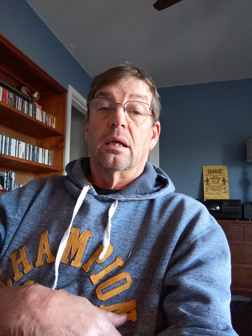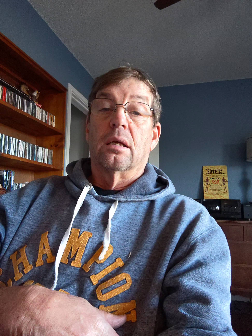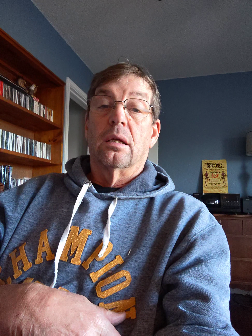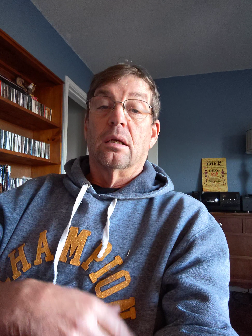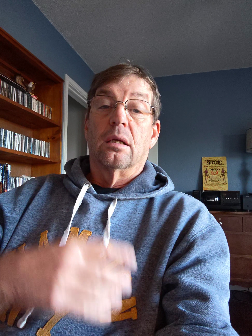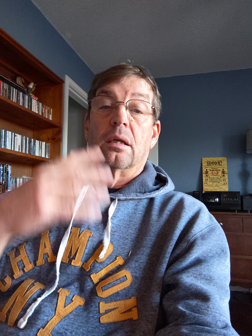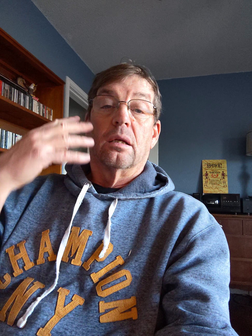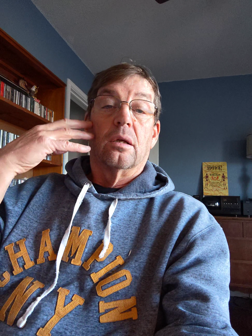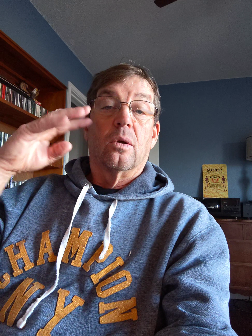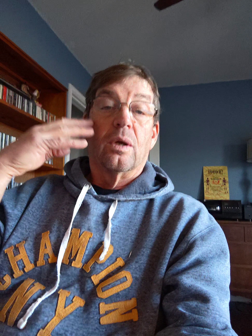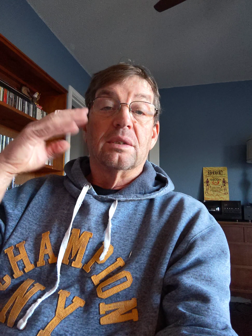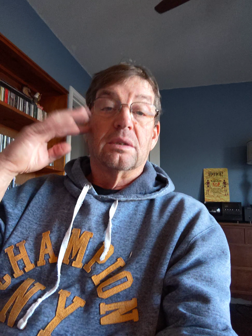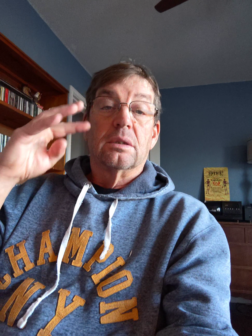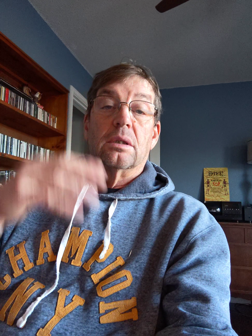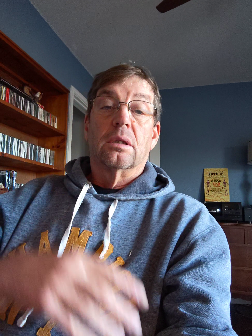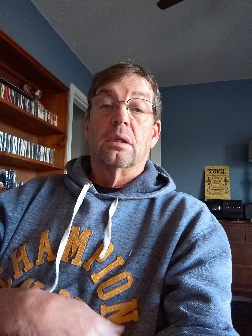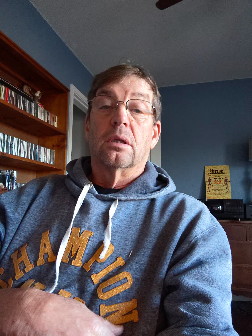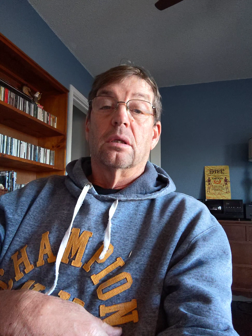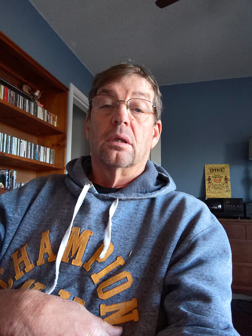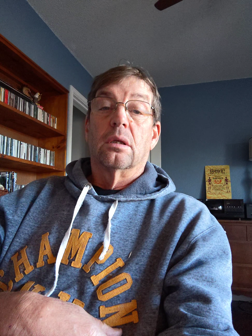noisy